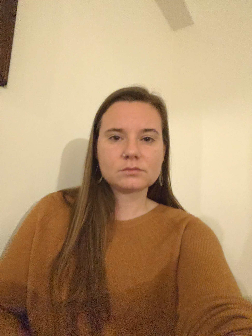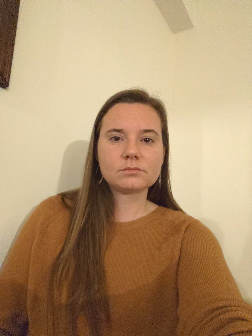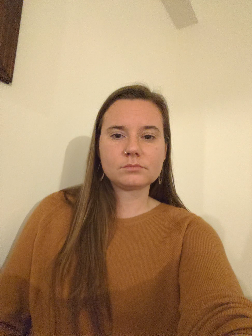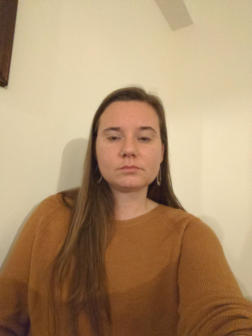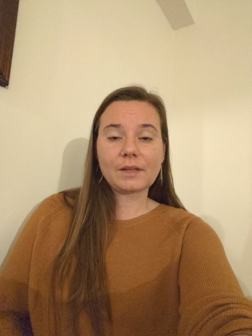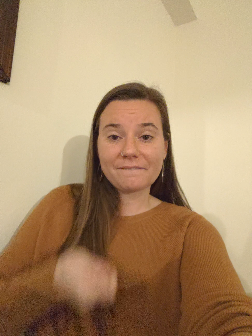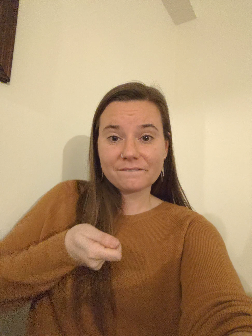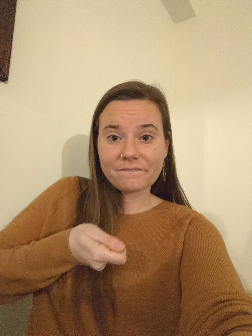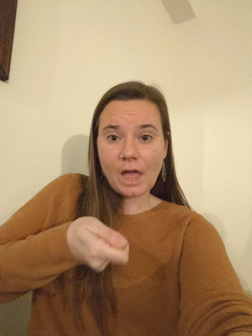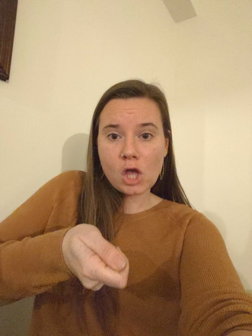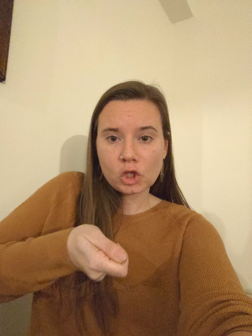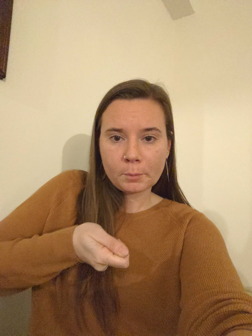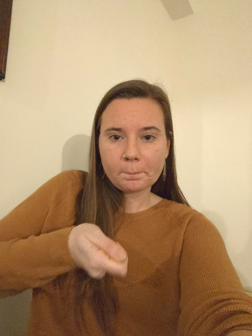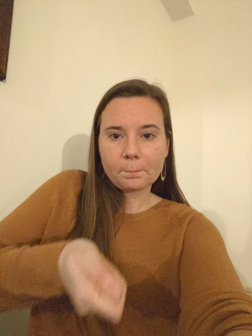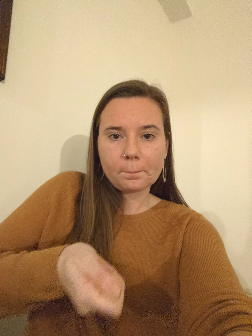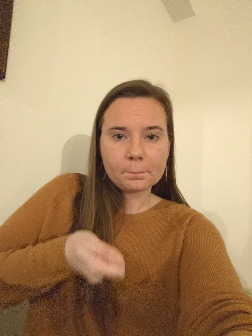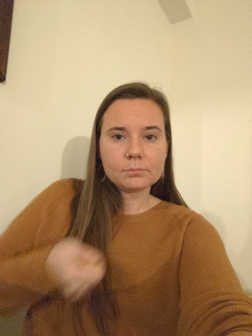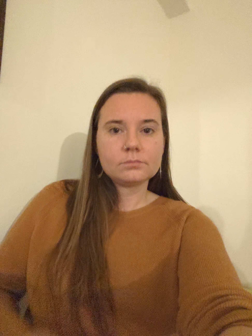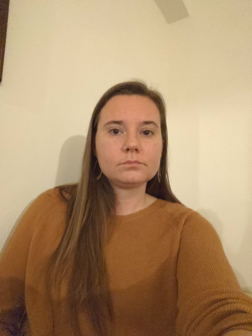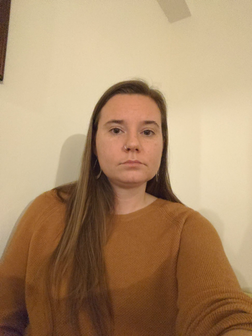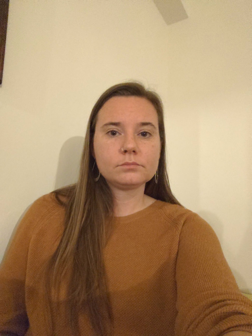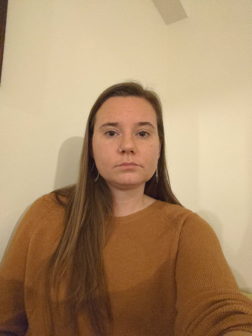vacuum